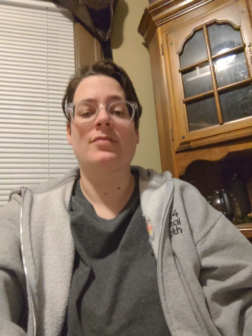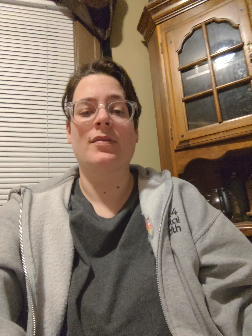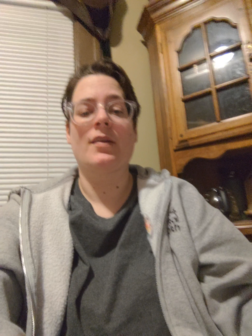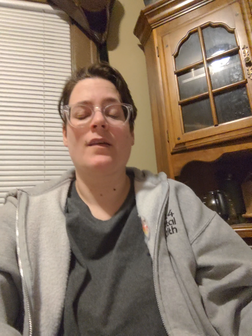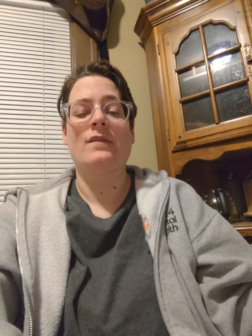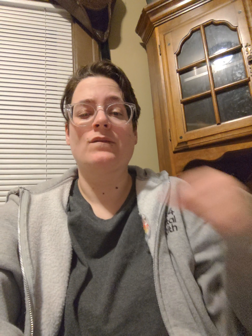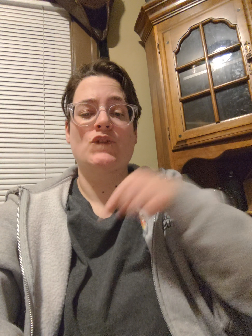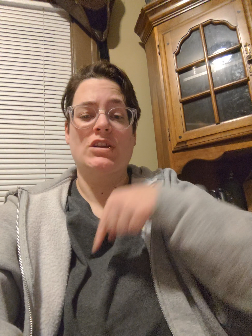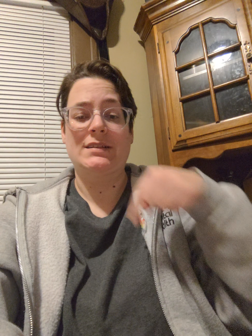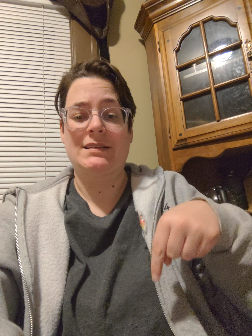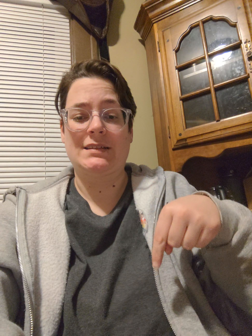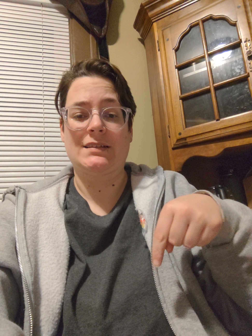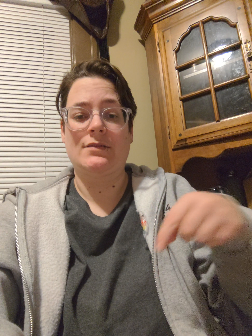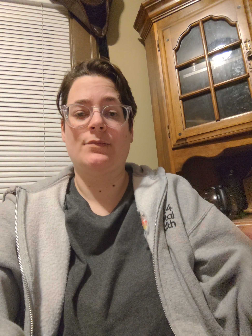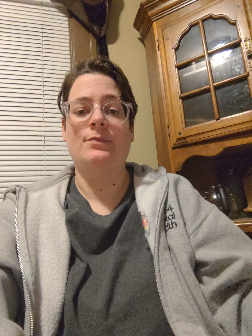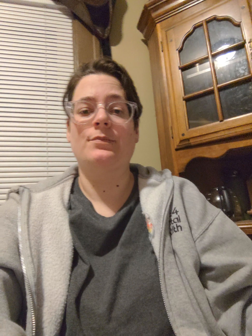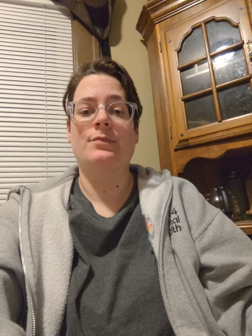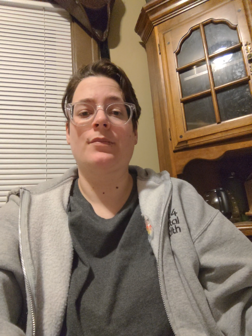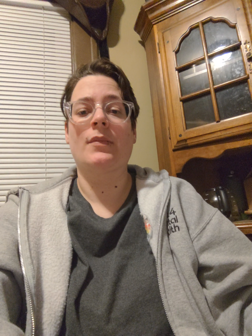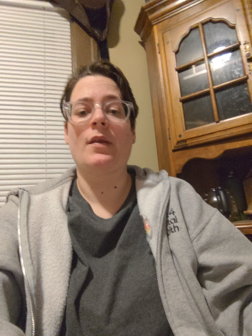feet